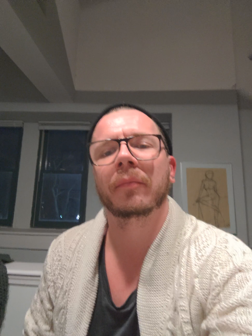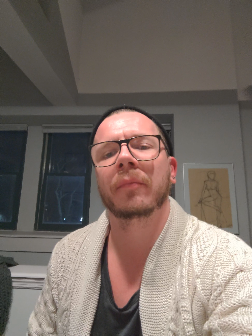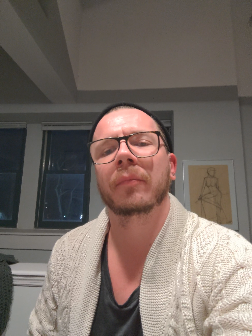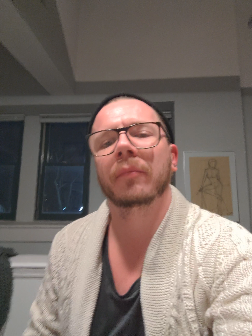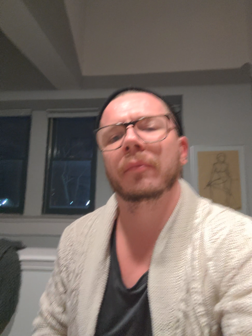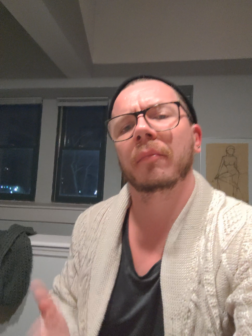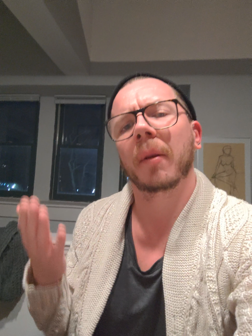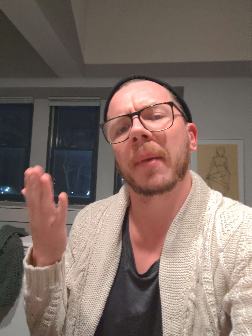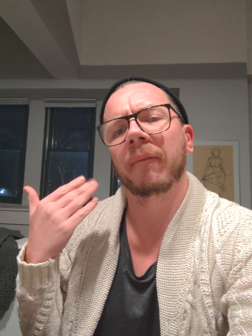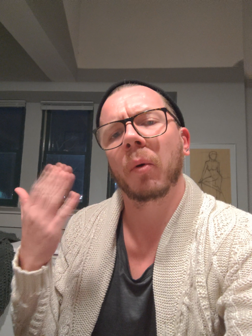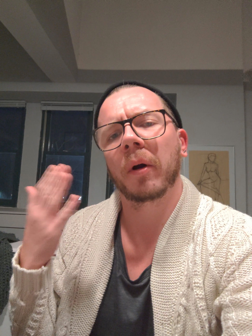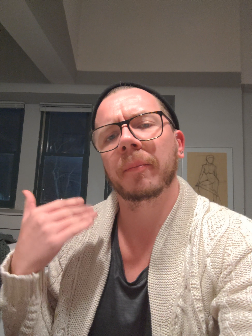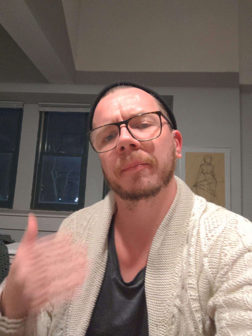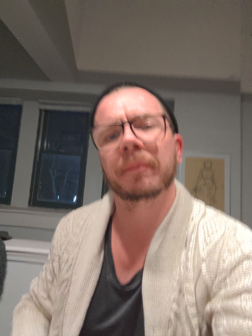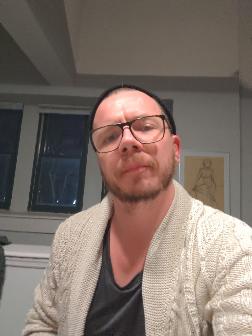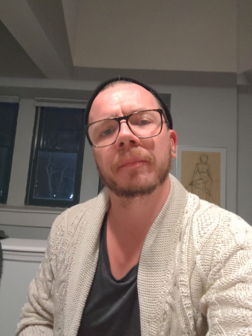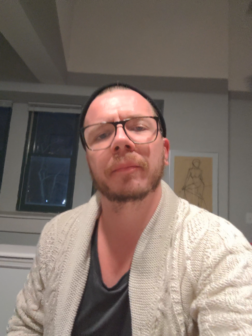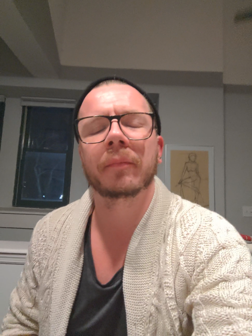before